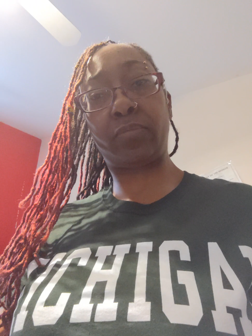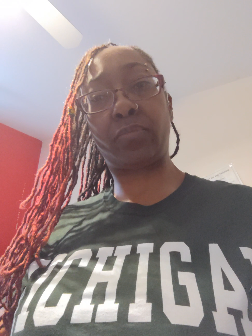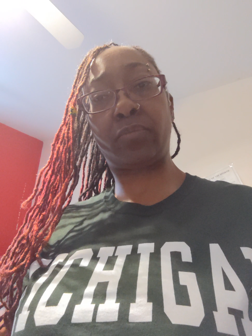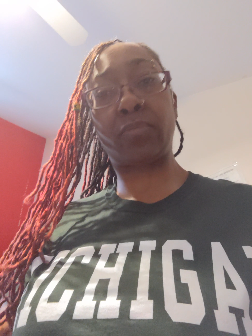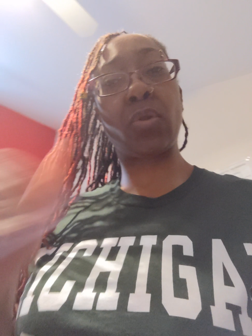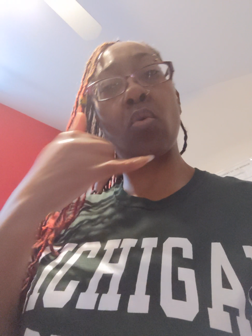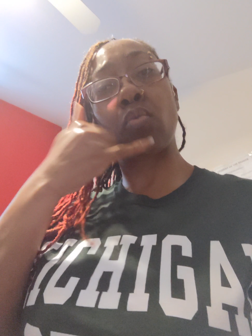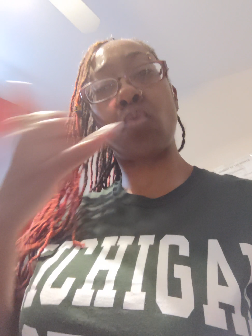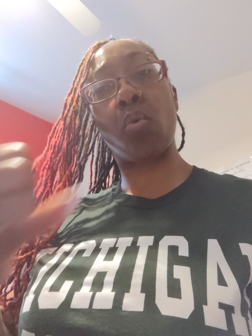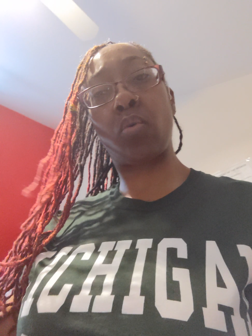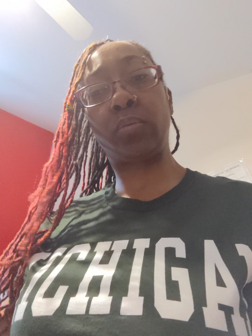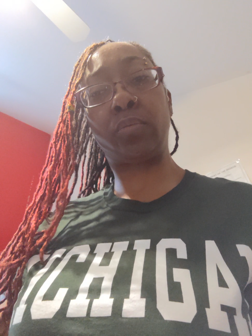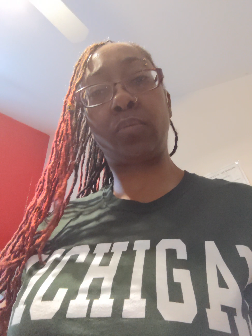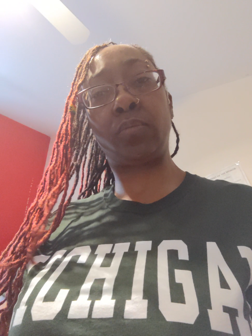call on the phone